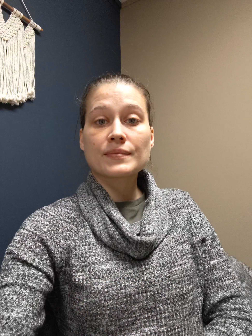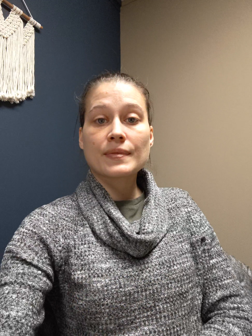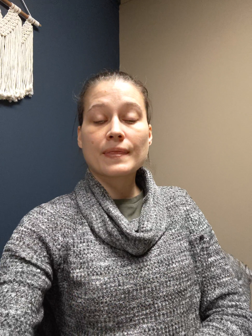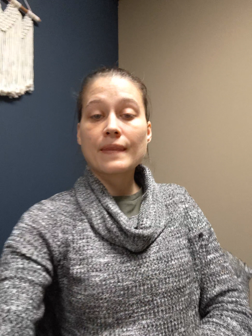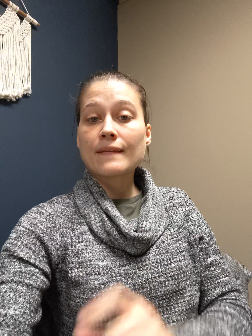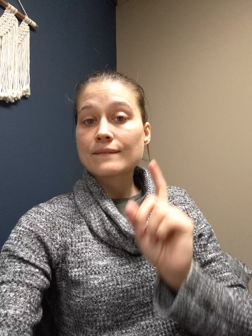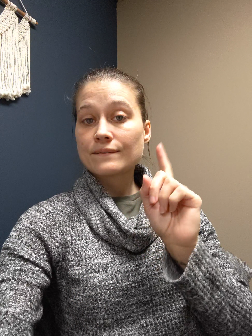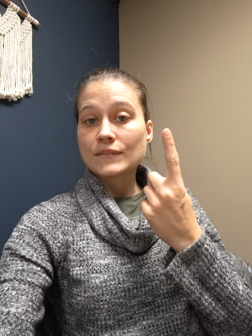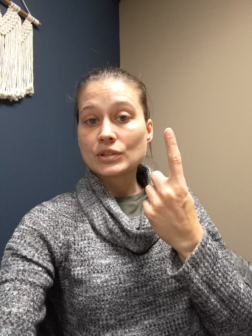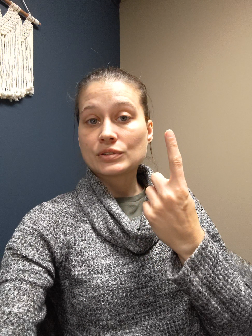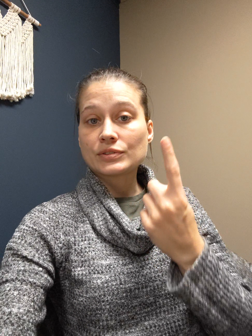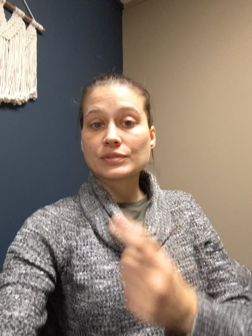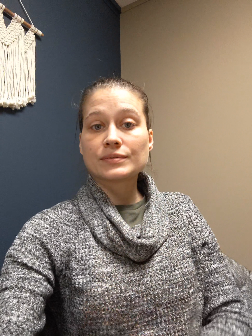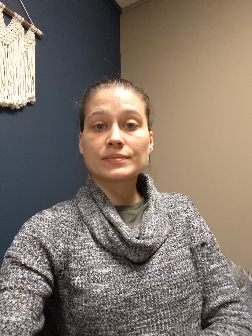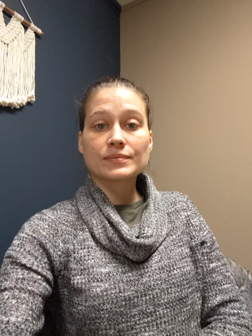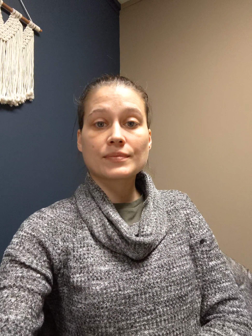first